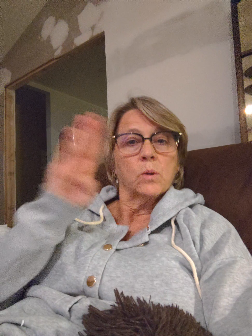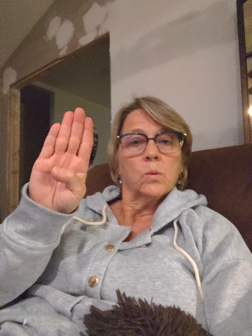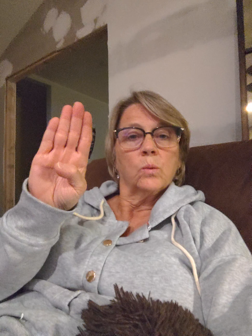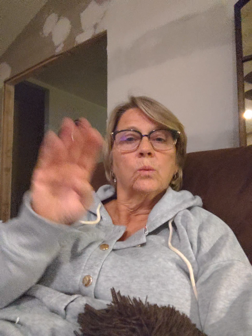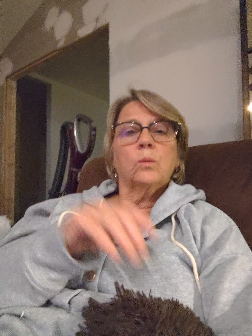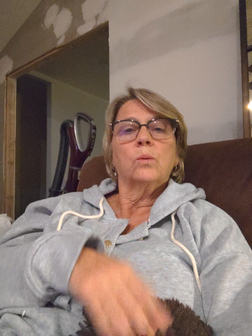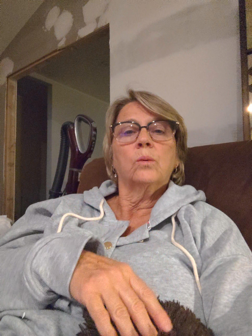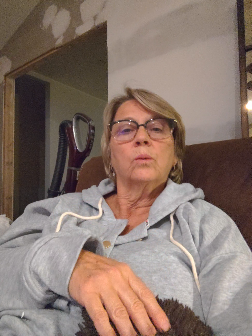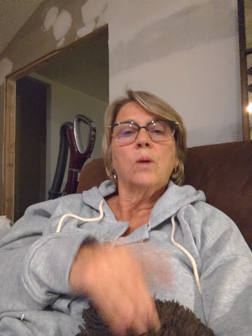blue